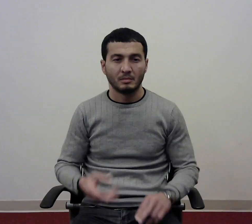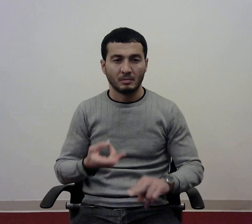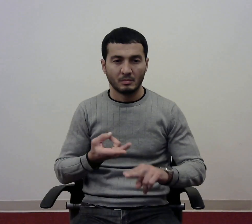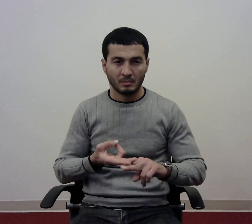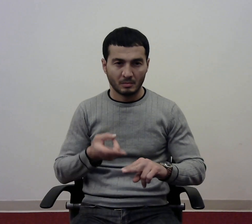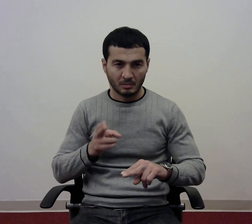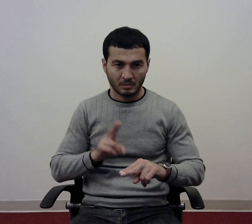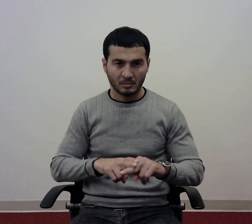bu